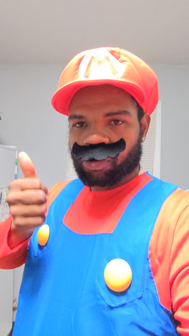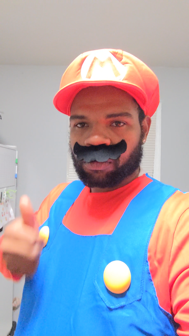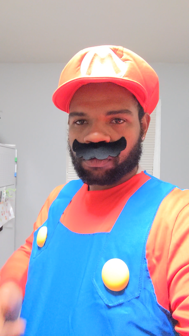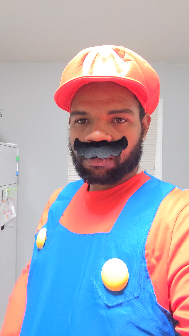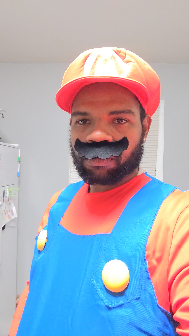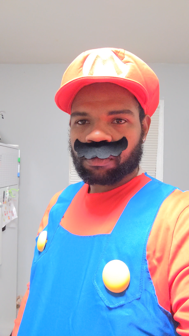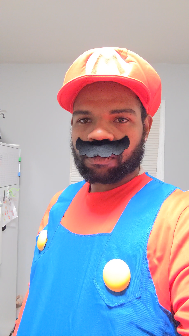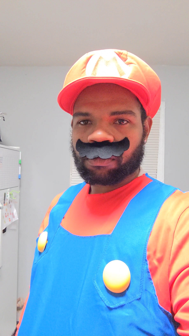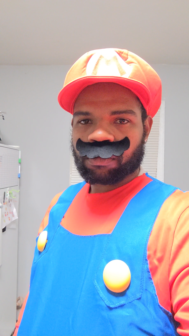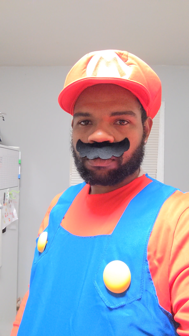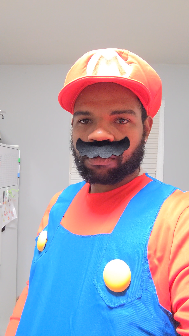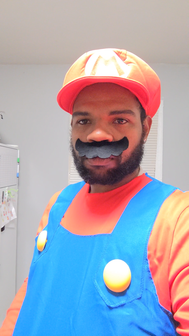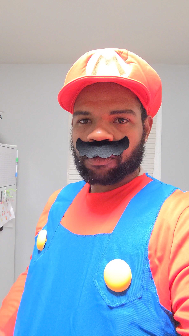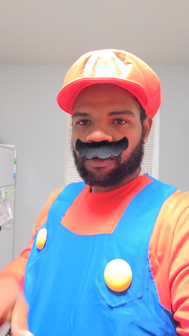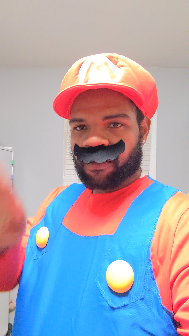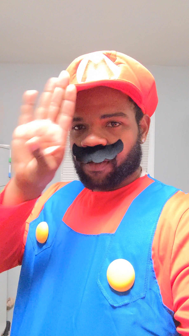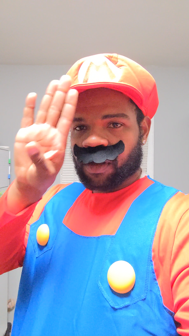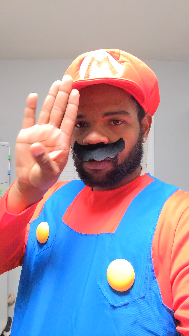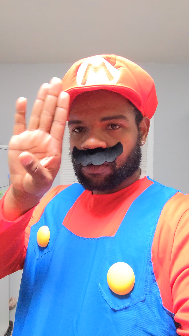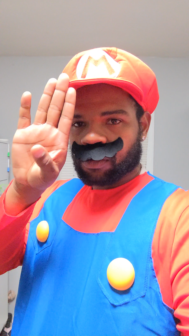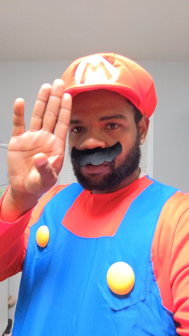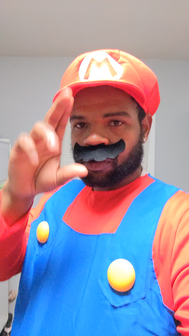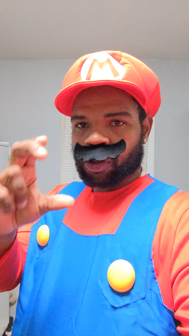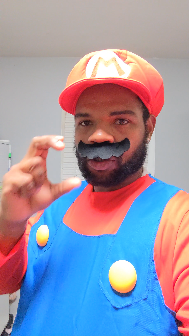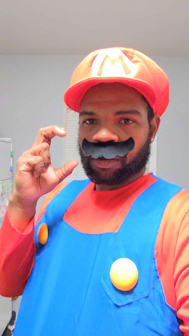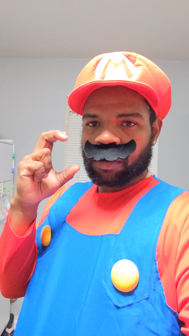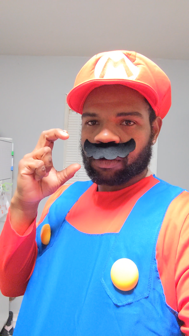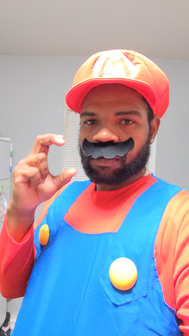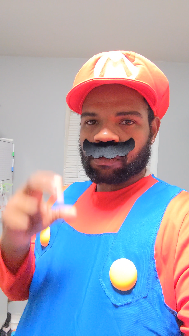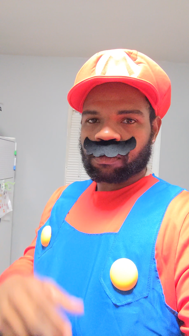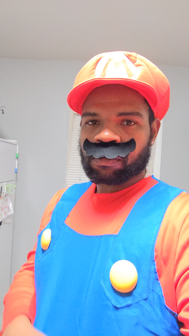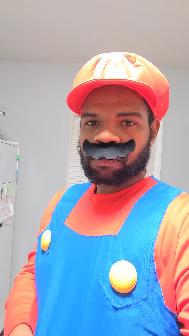fire truck